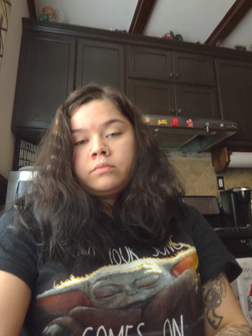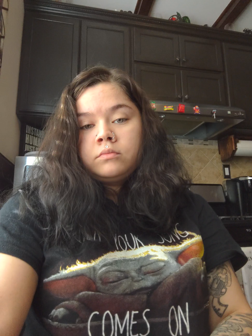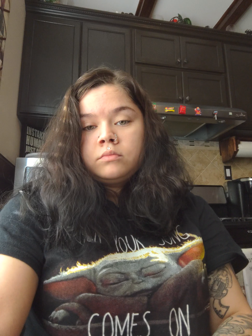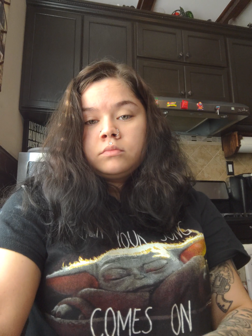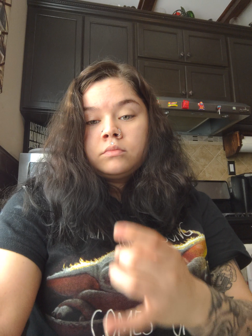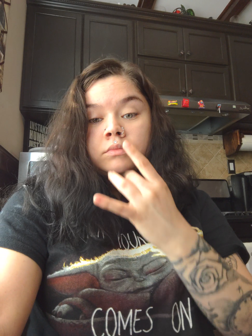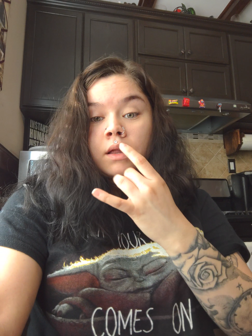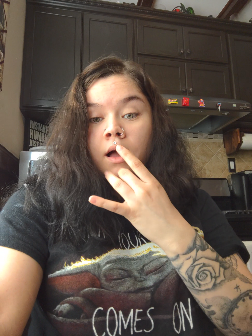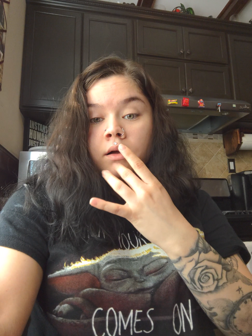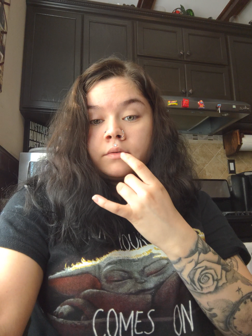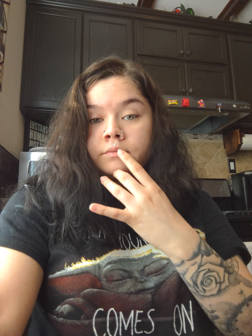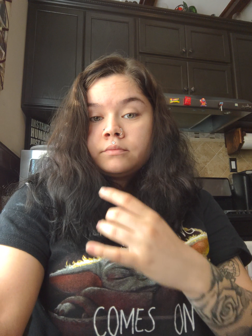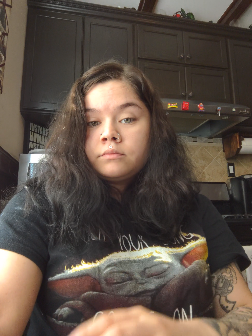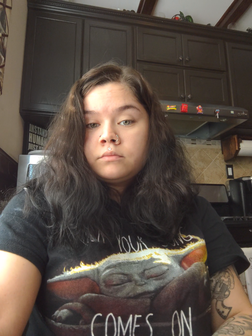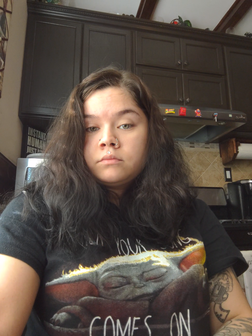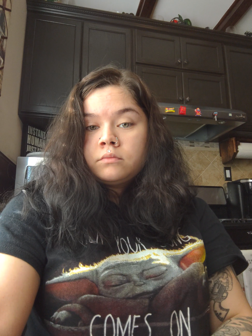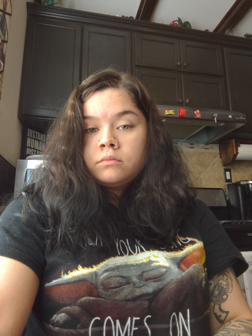snack